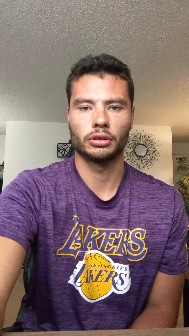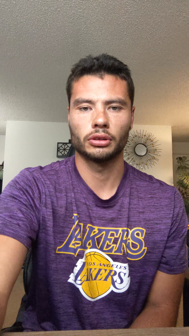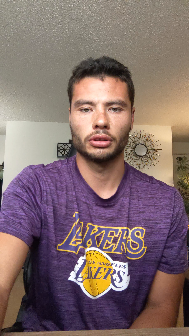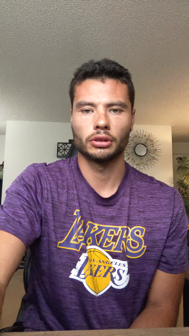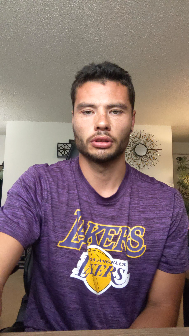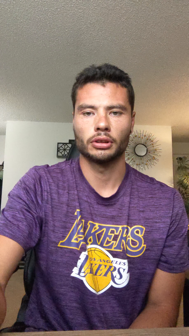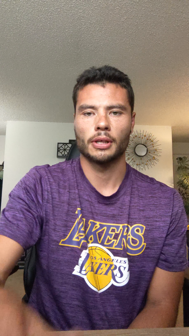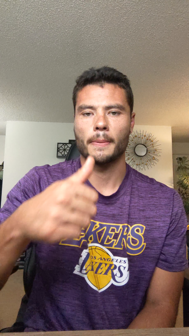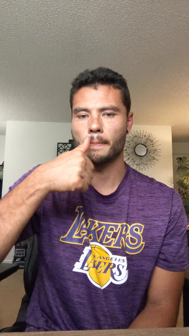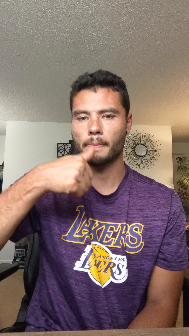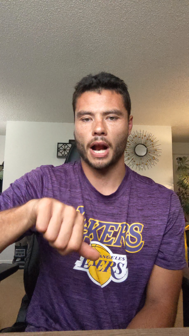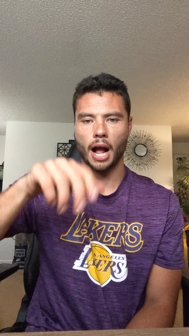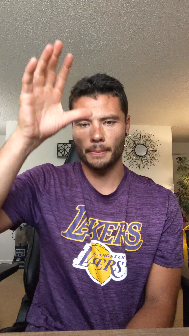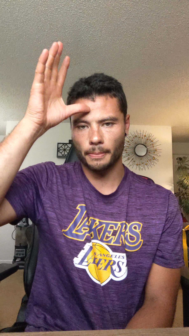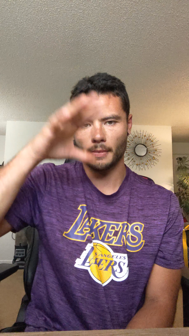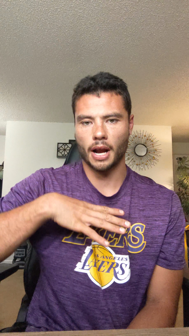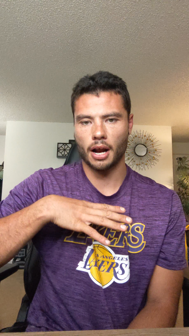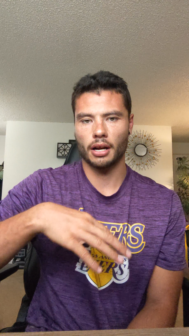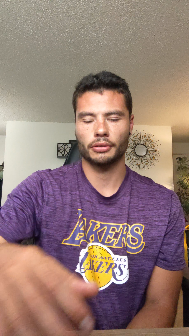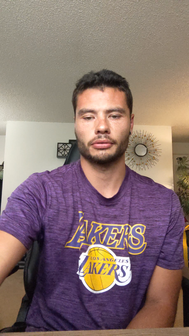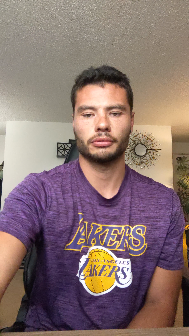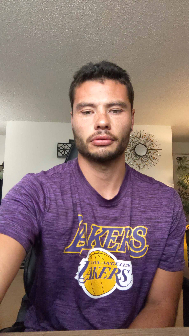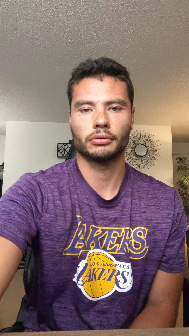mailman